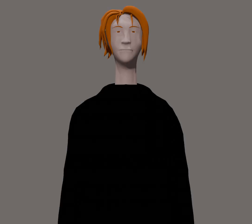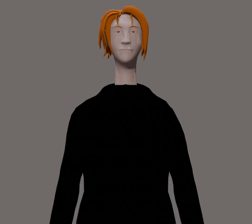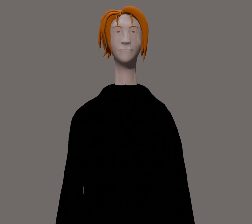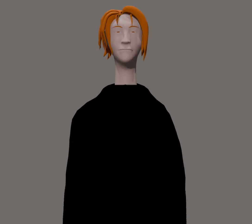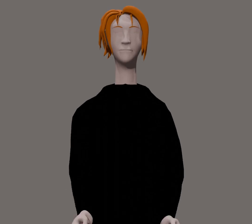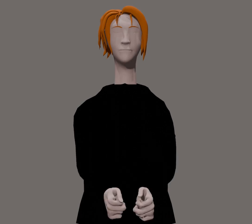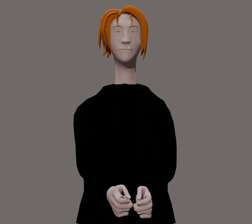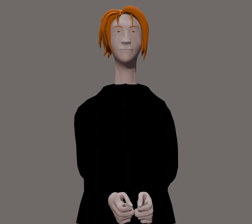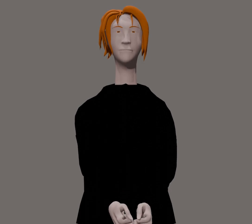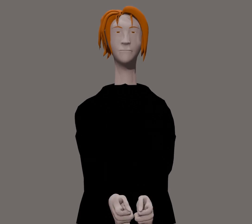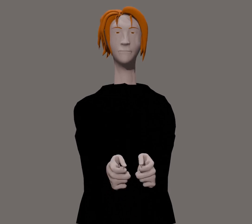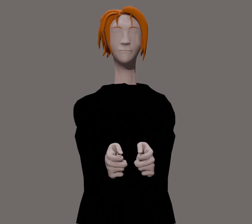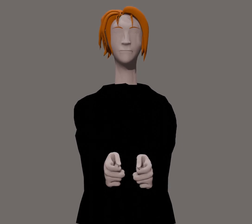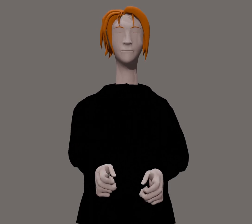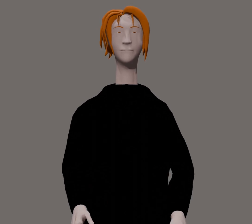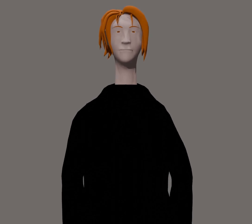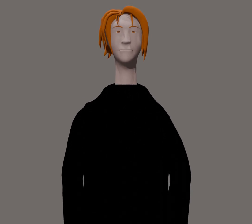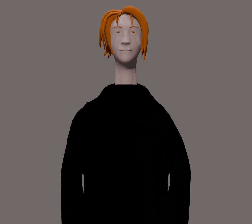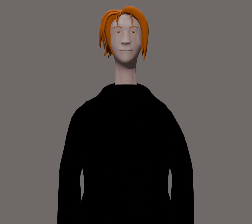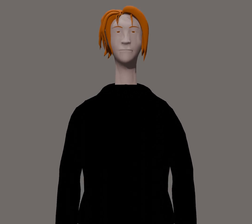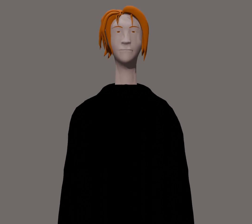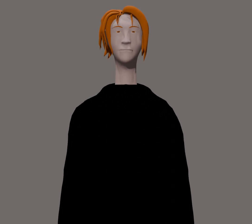Bump Volley Ball